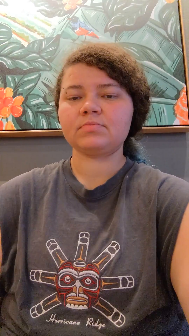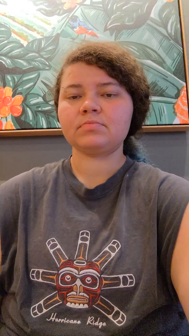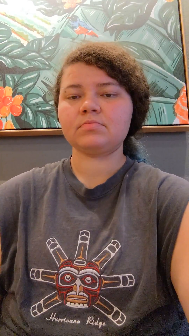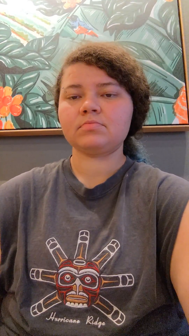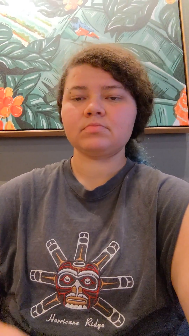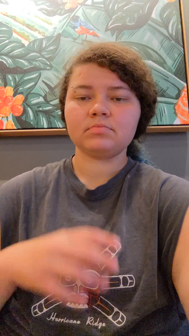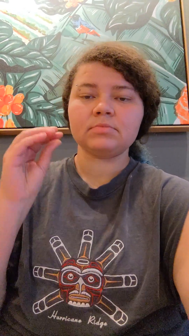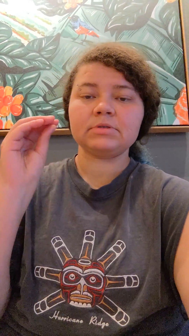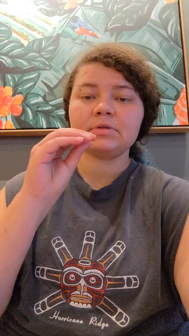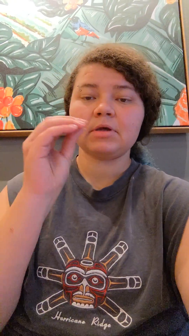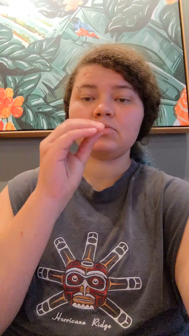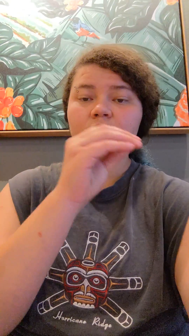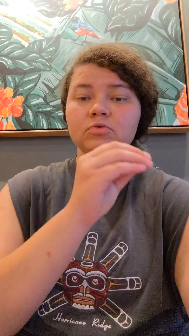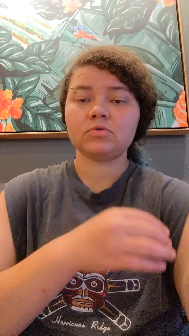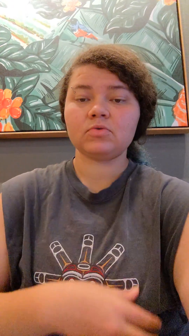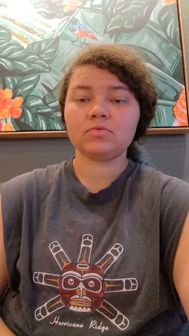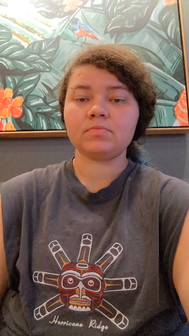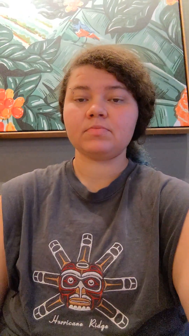dinosaur